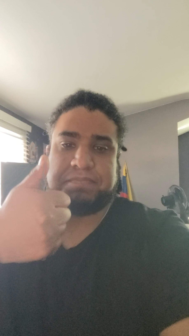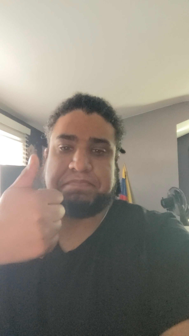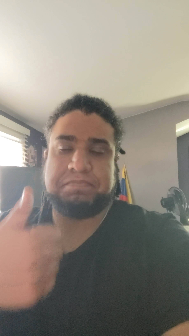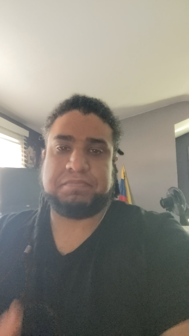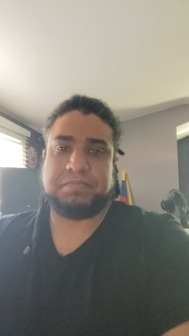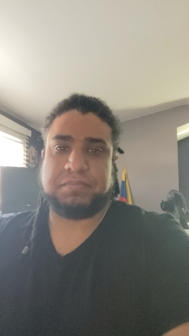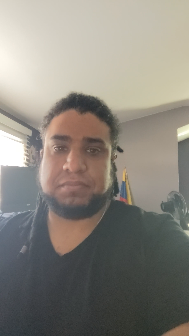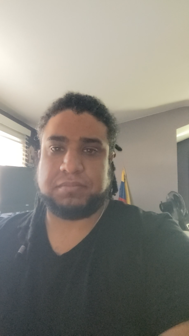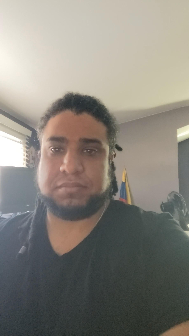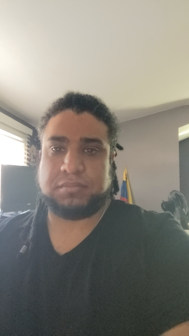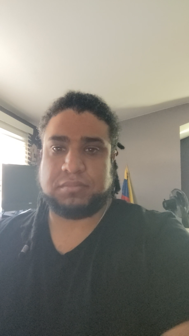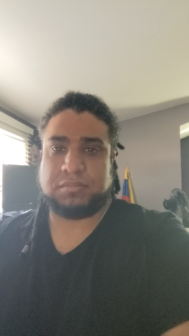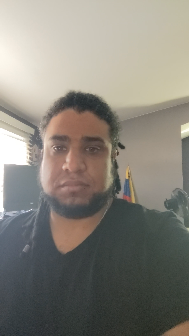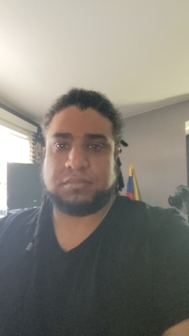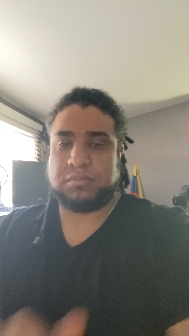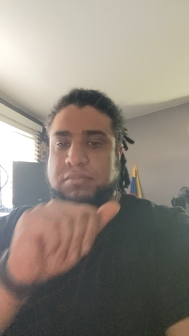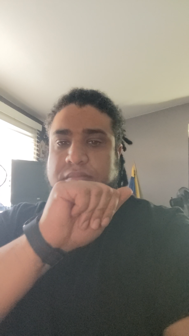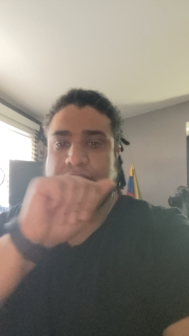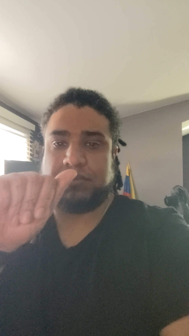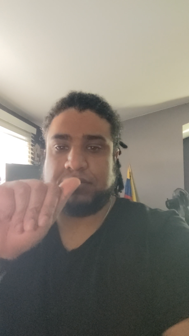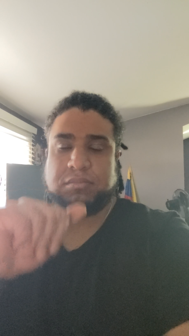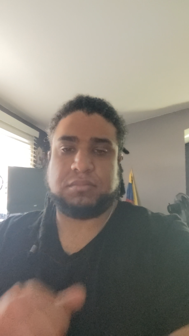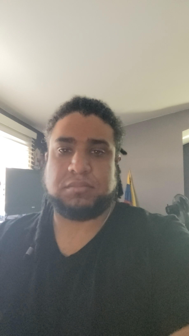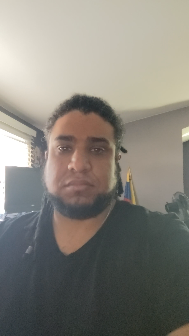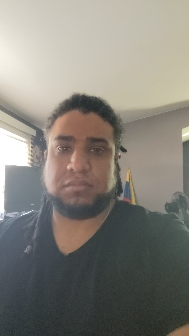a